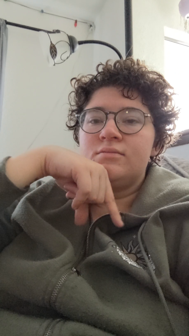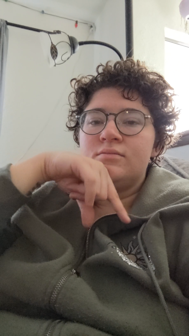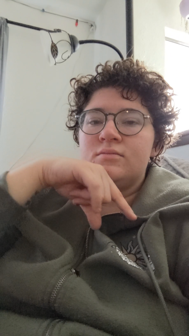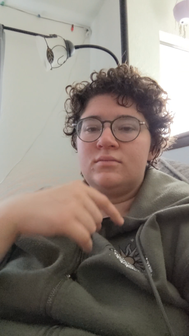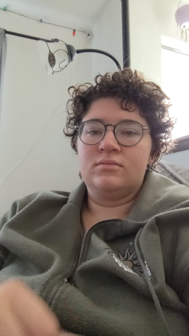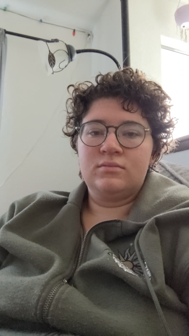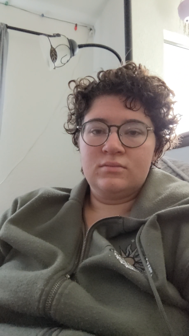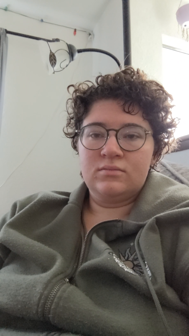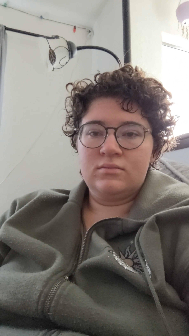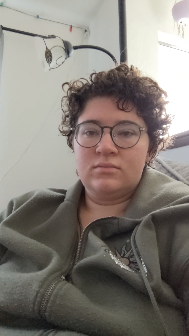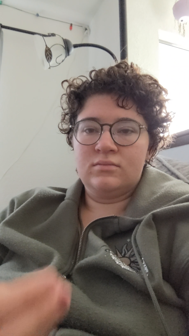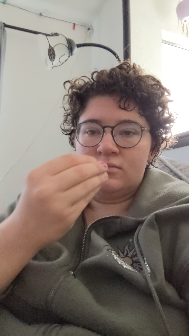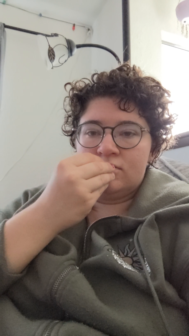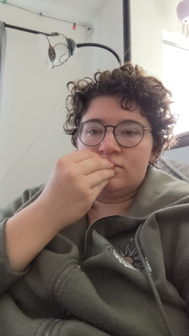eat